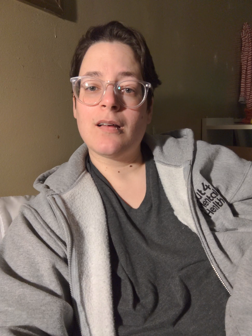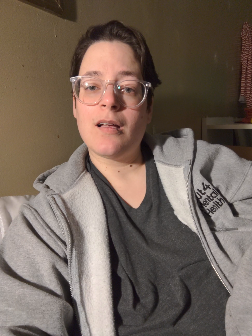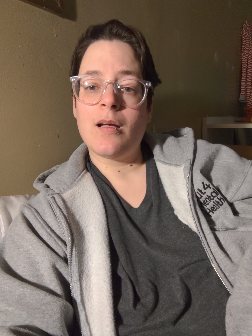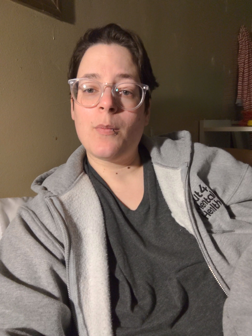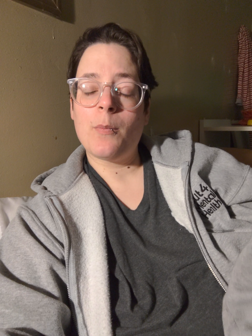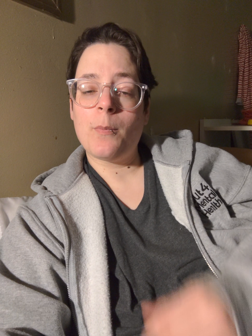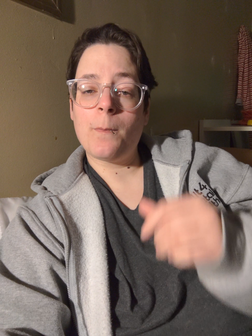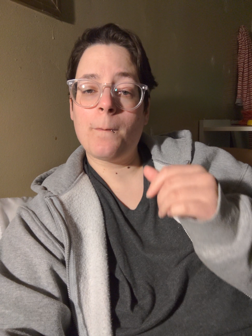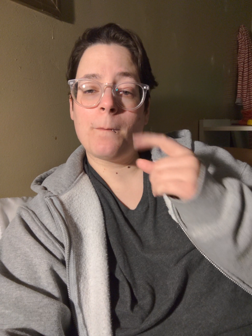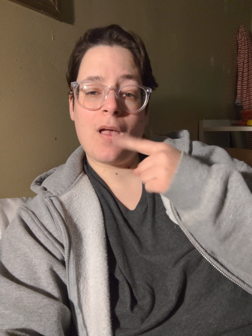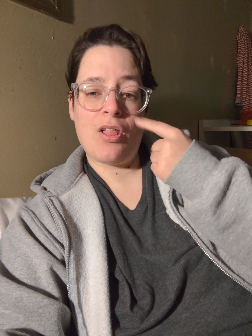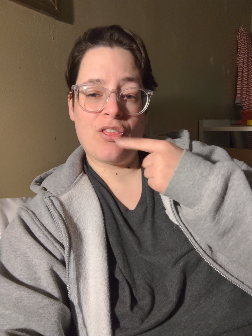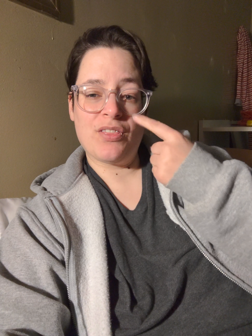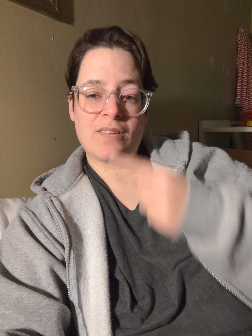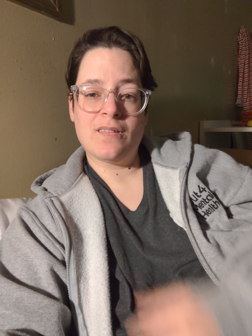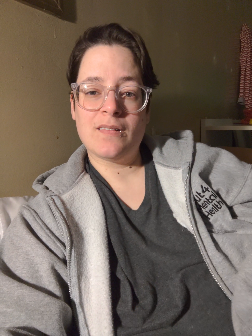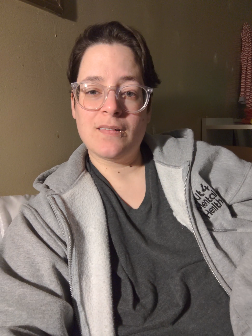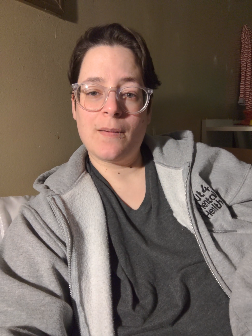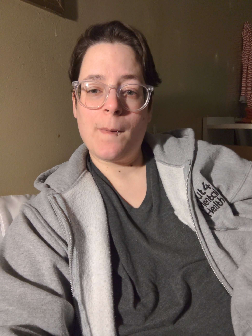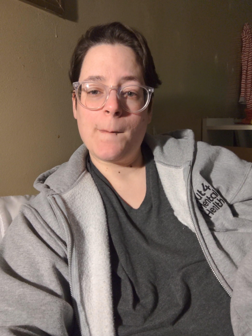mouth